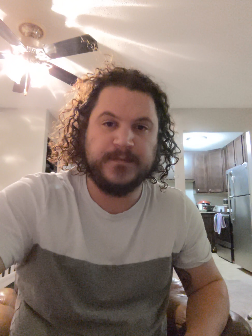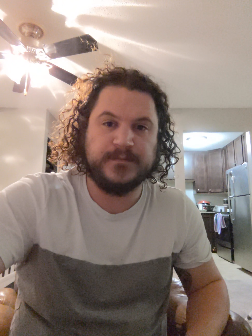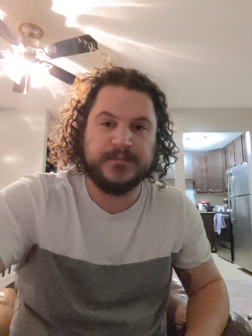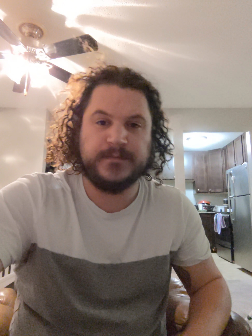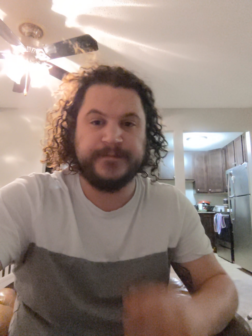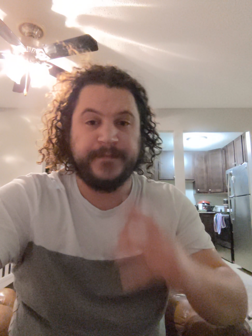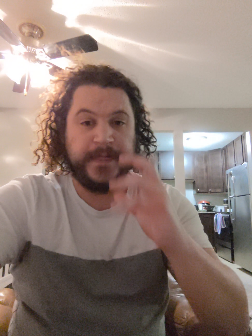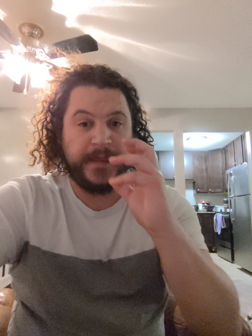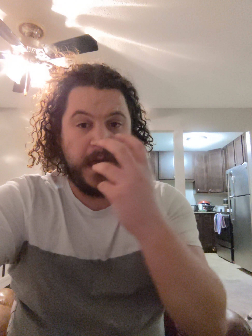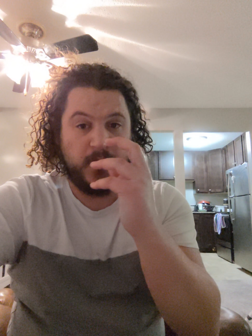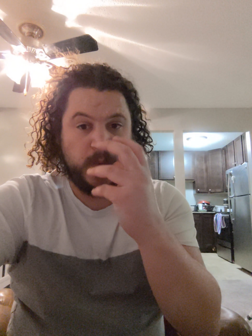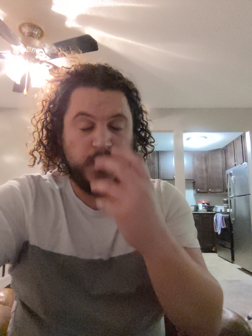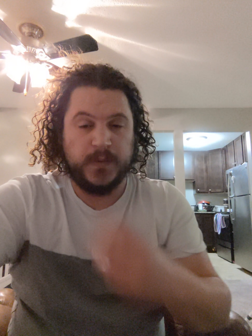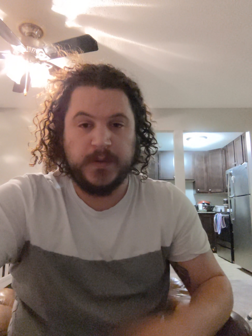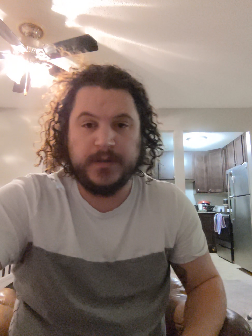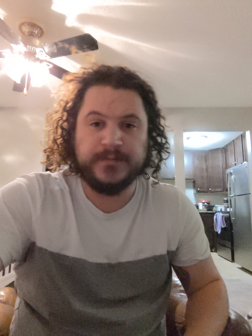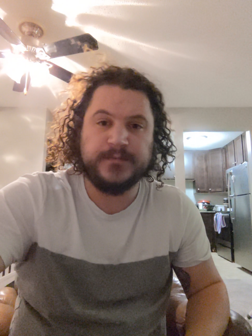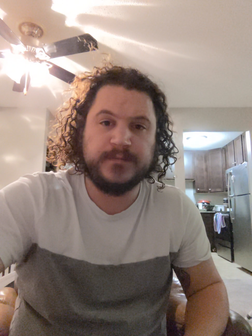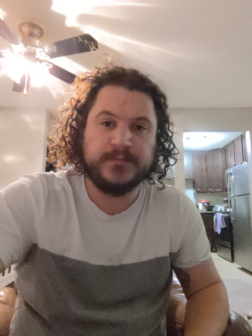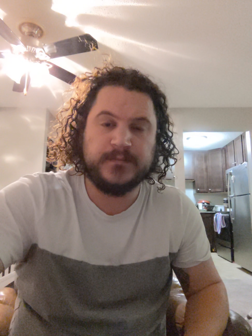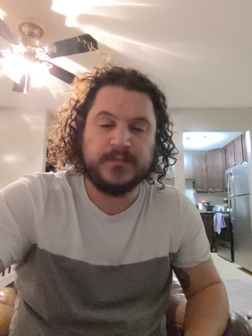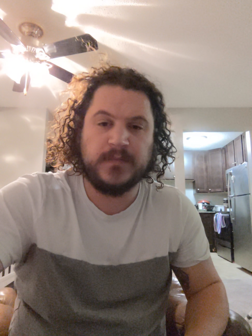clown